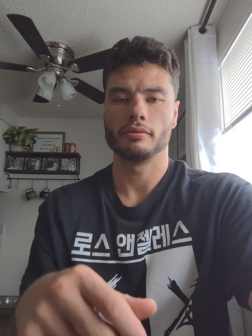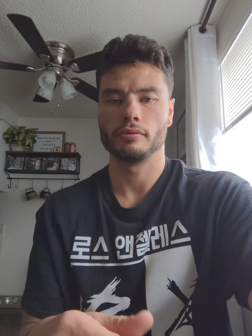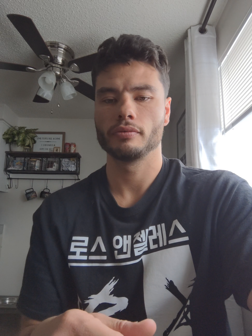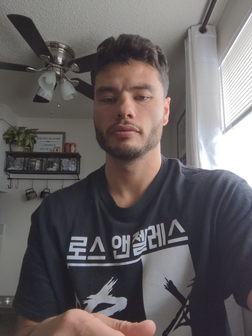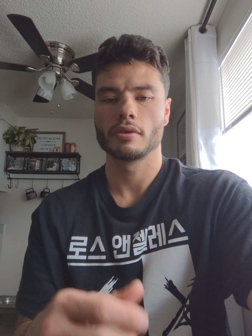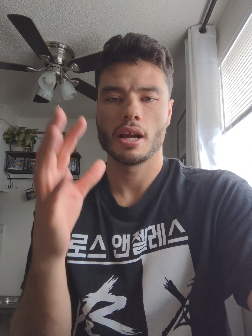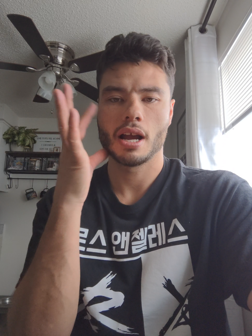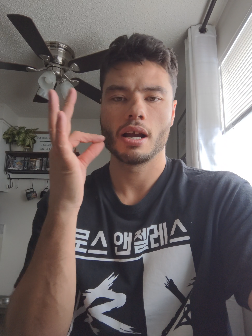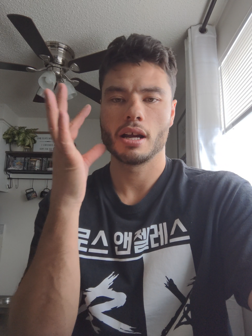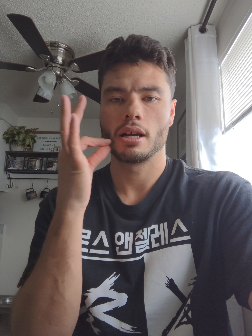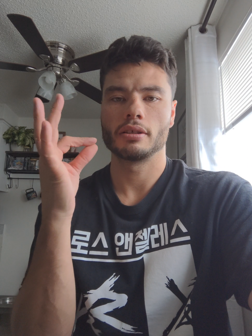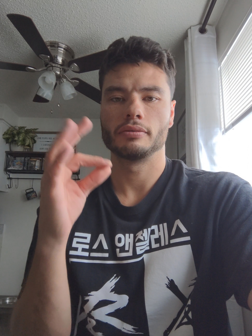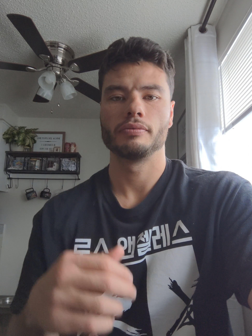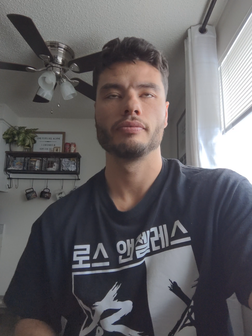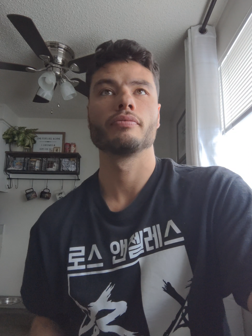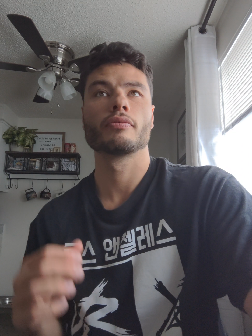cat